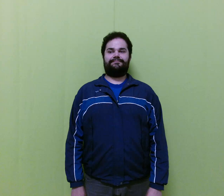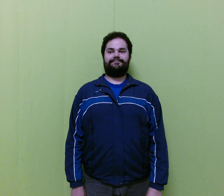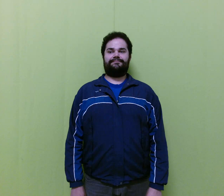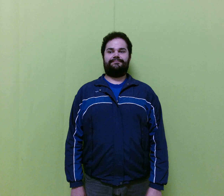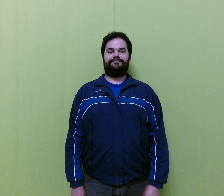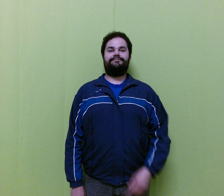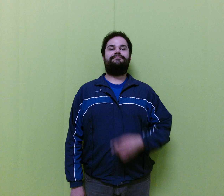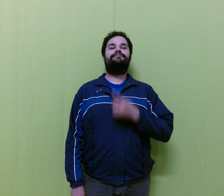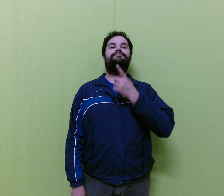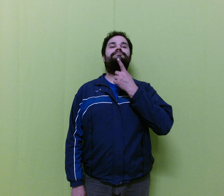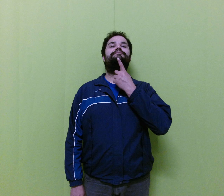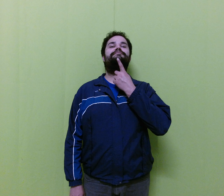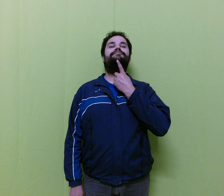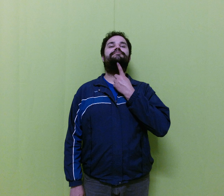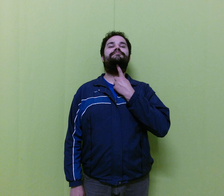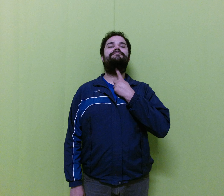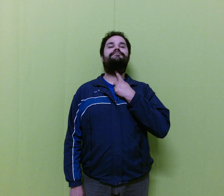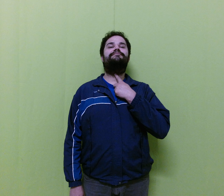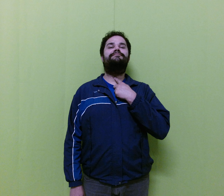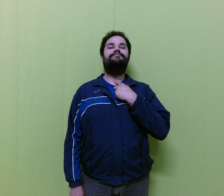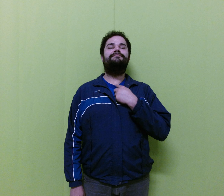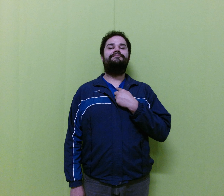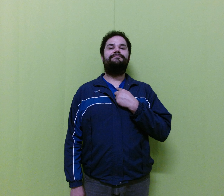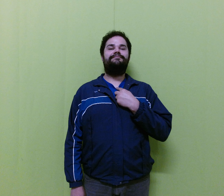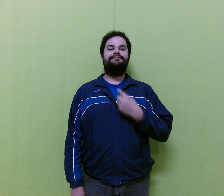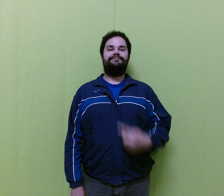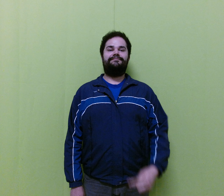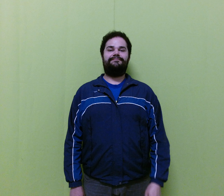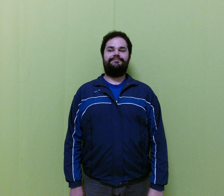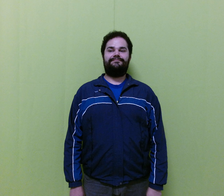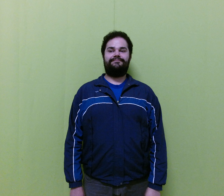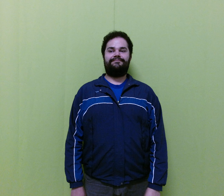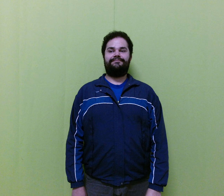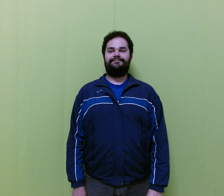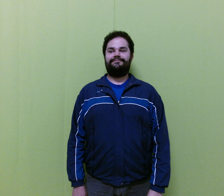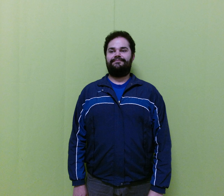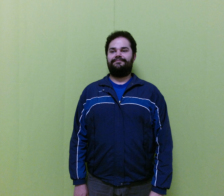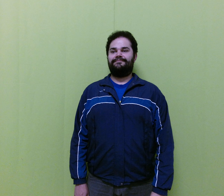vontade